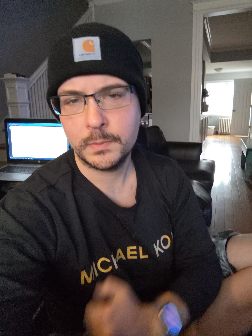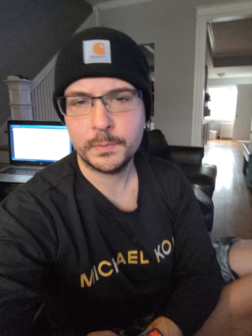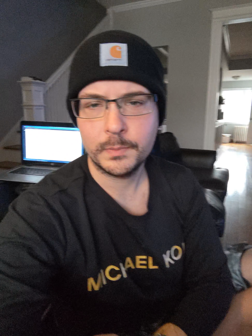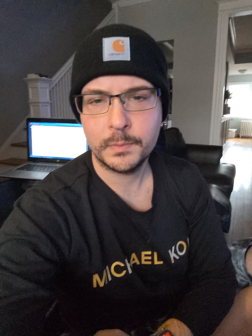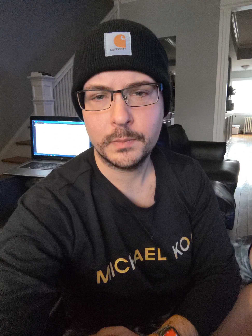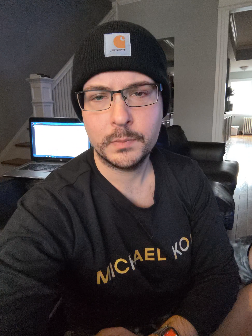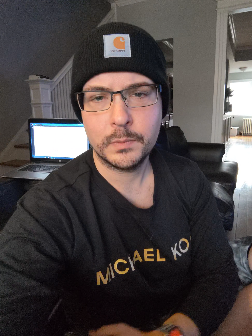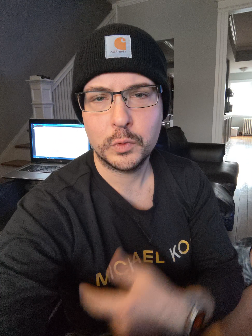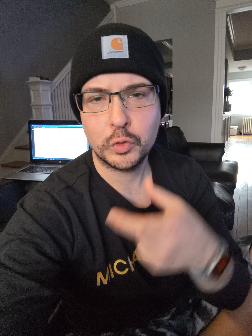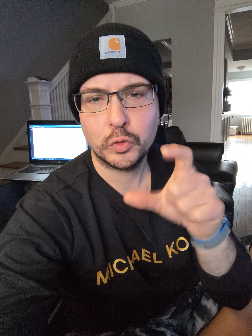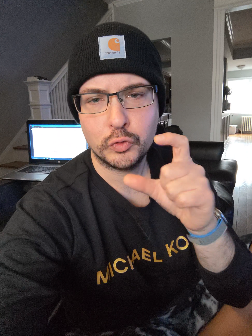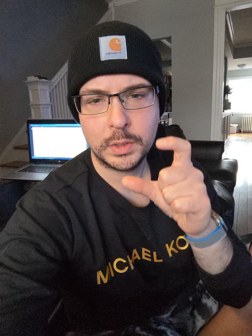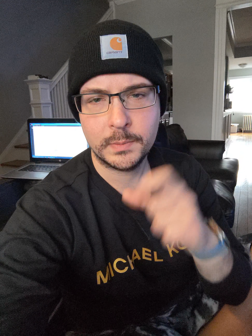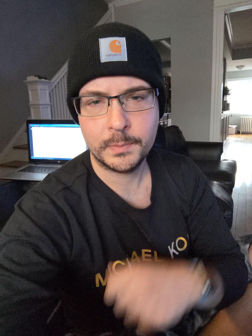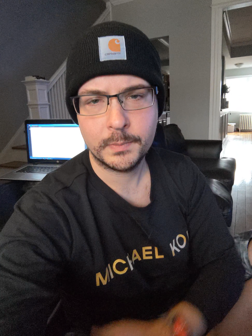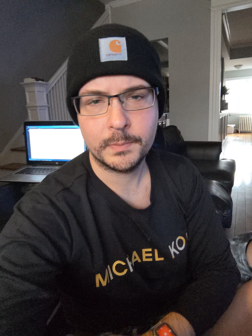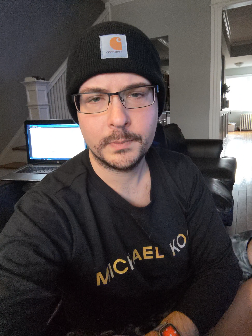drink